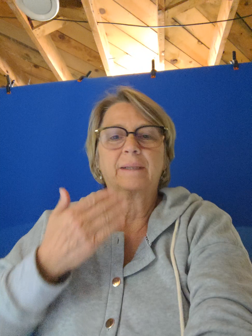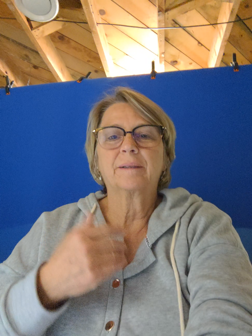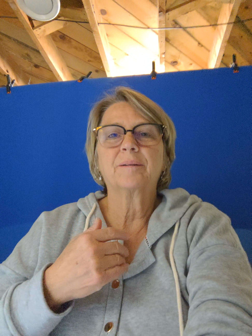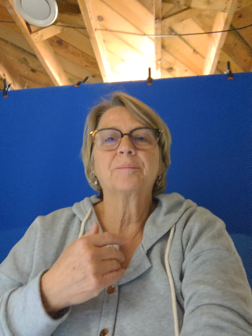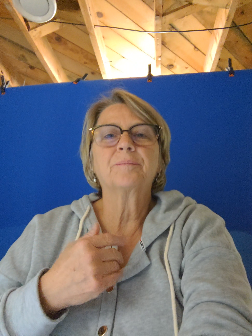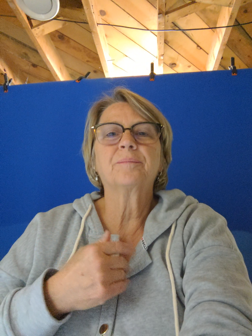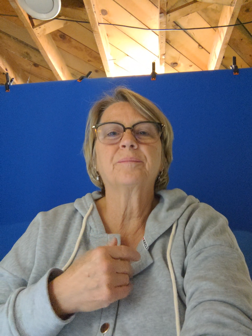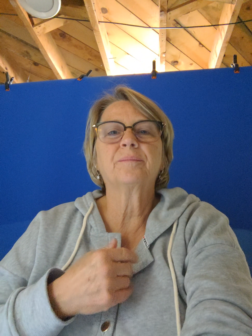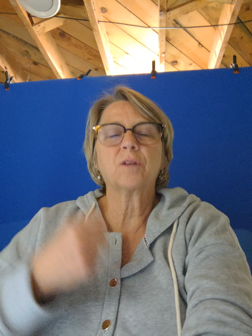happy